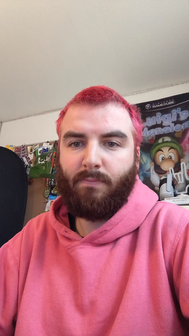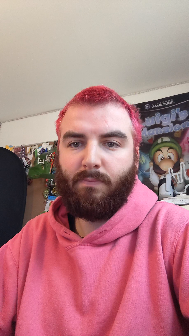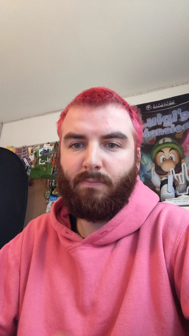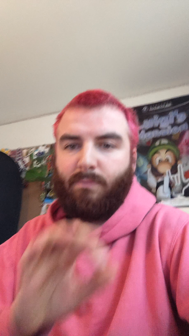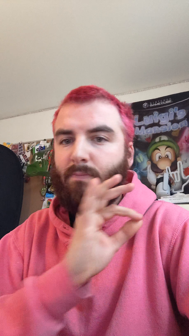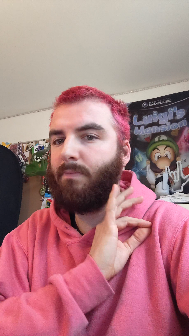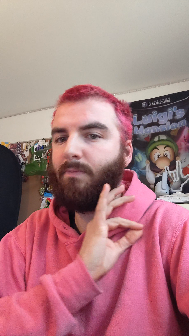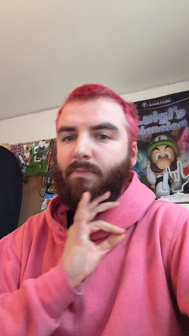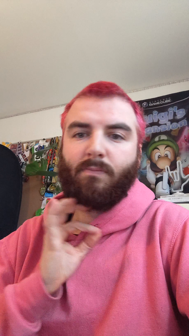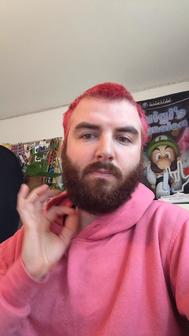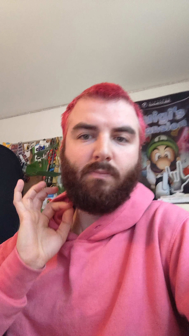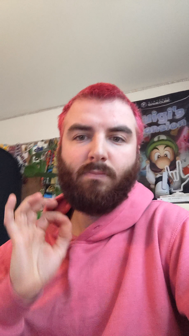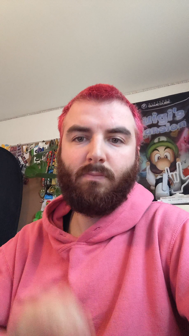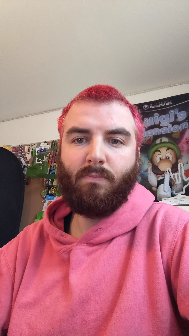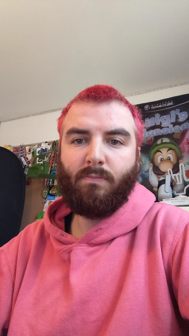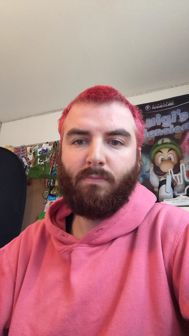beads